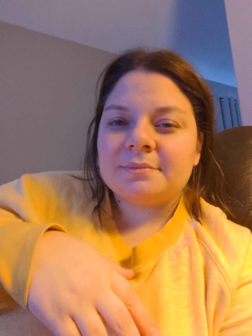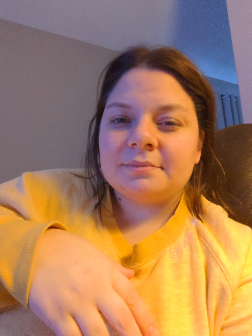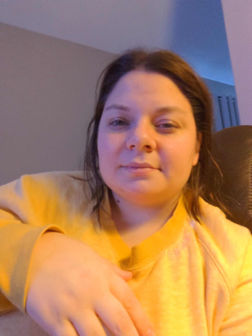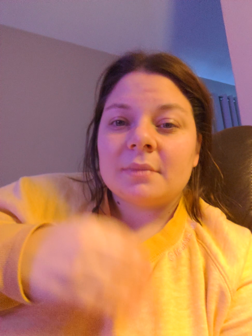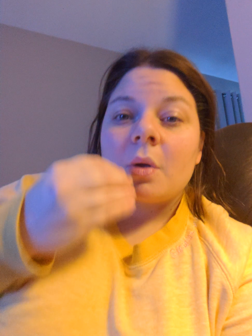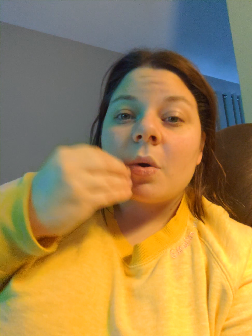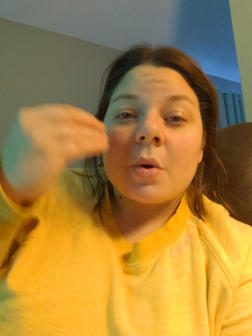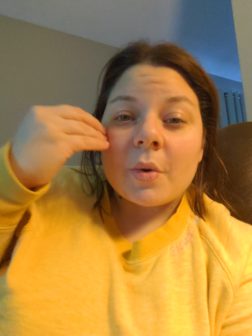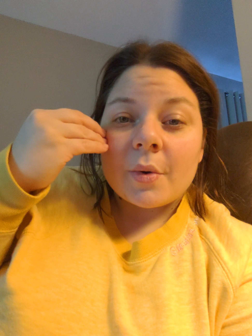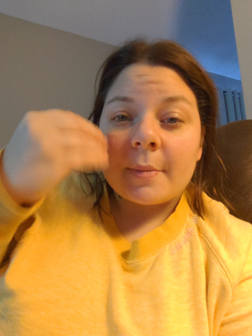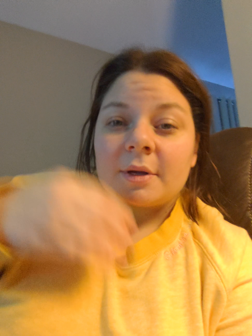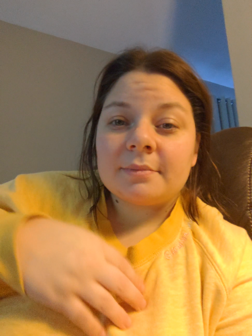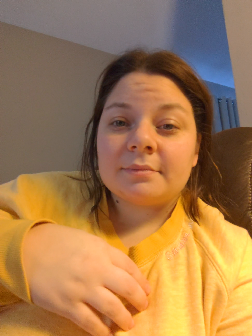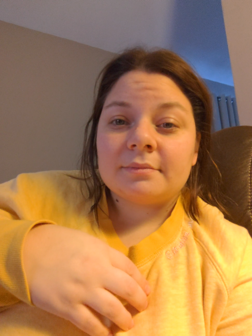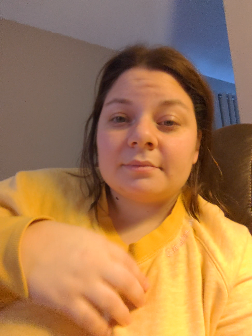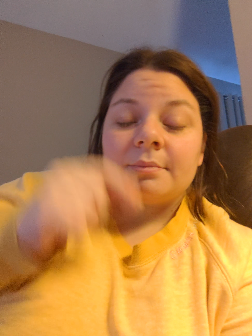home